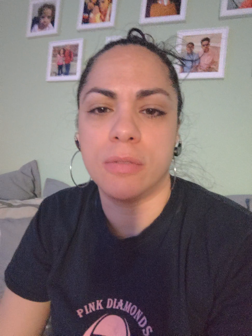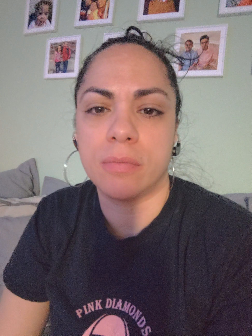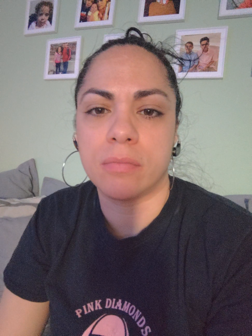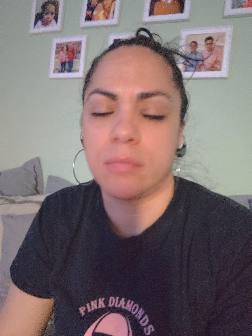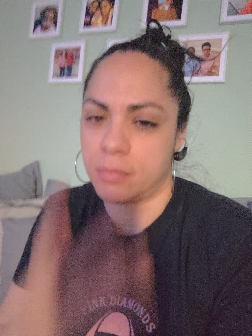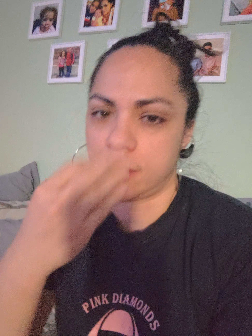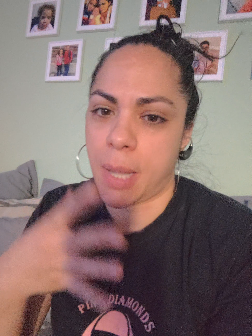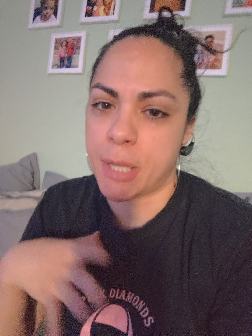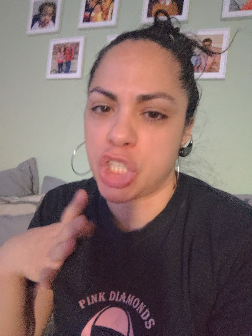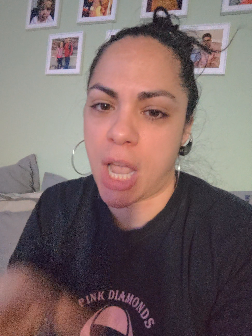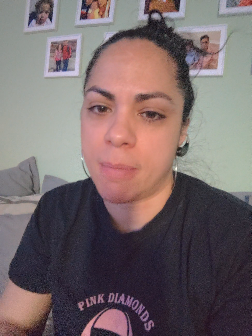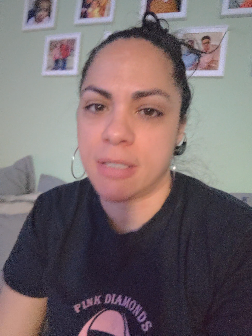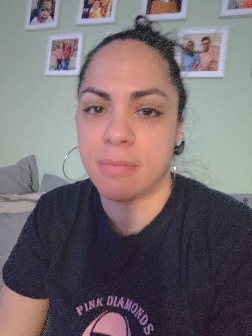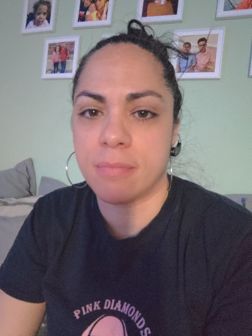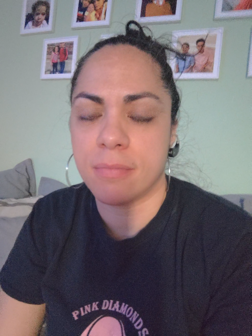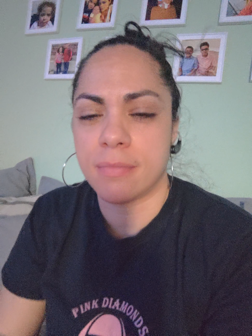pajamas